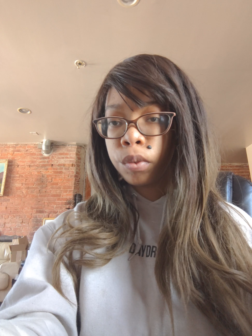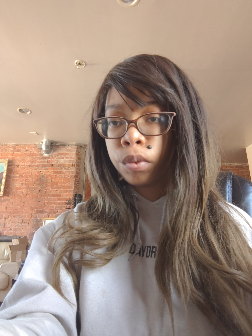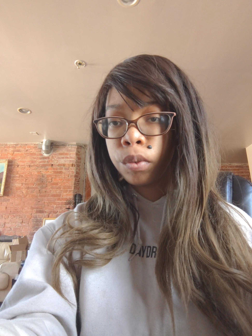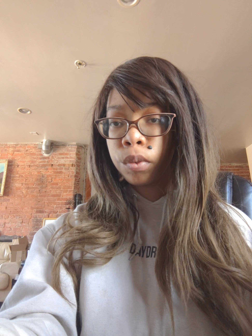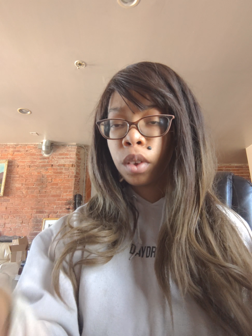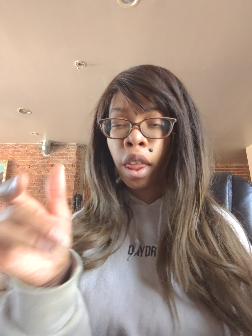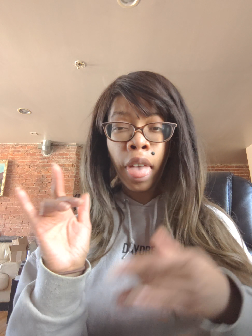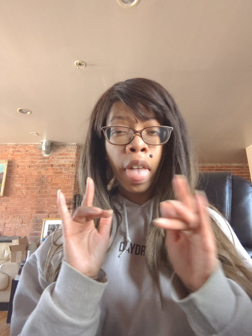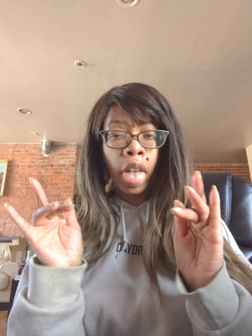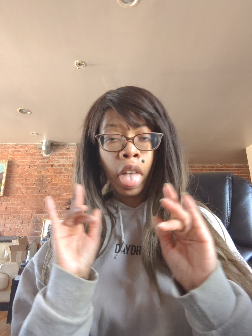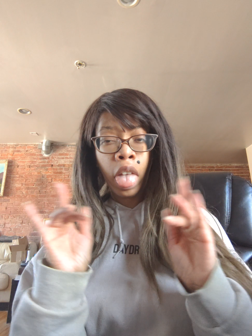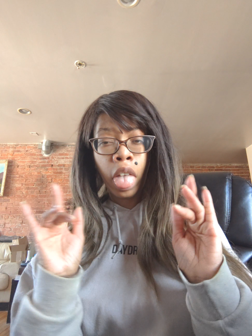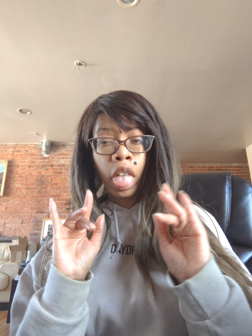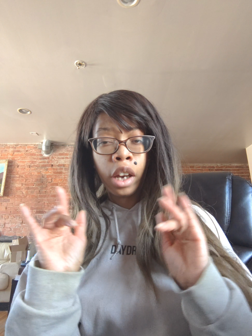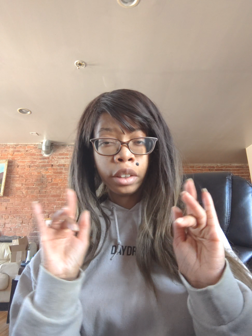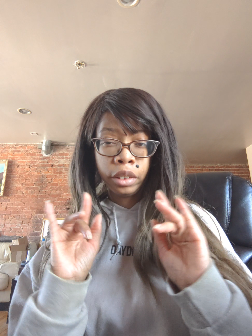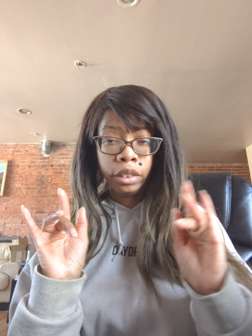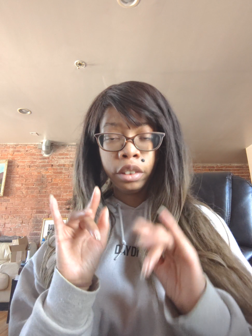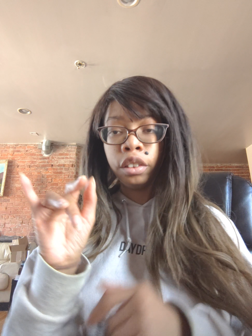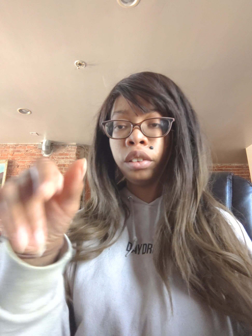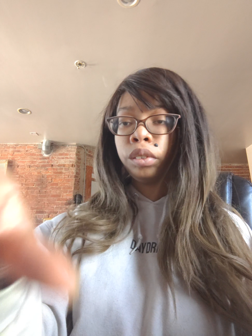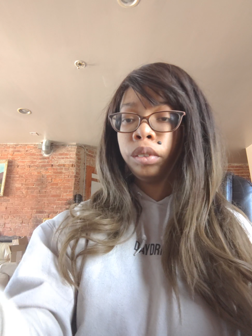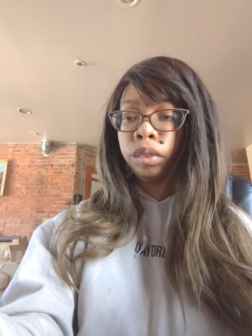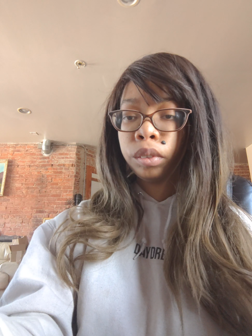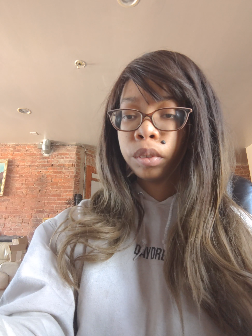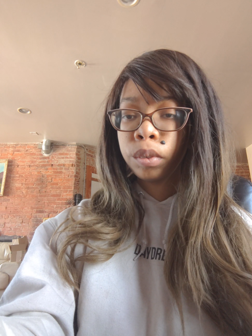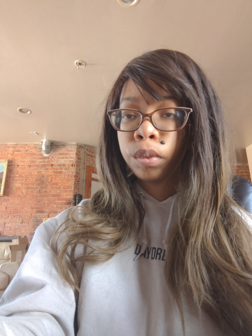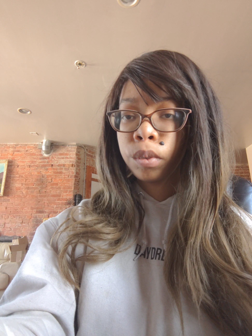yucky